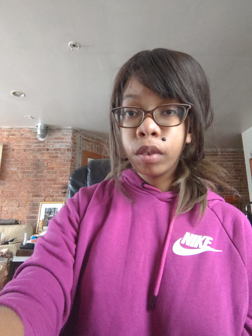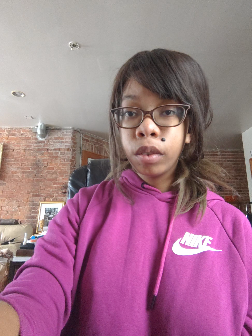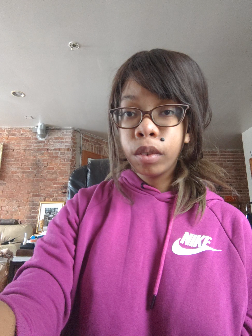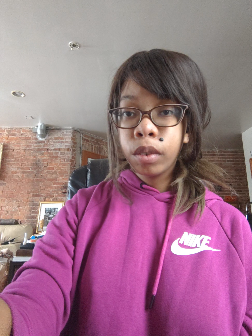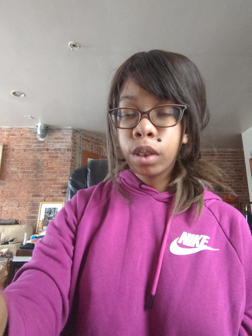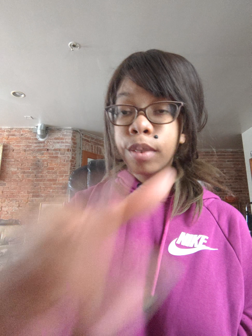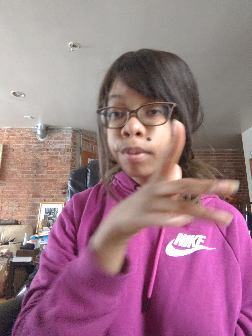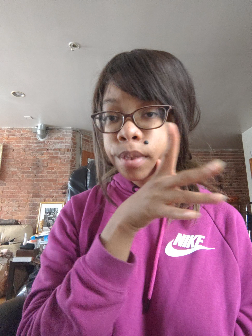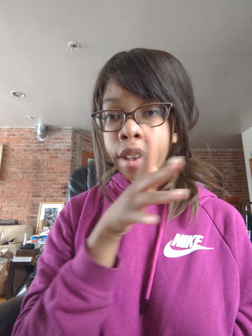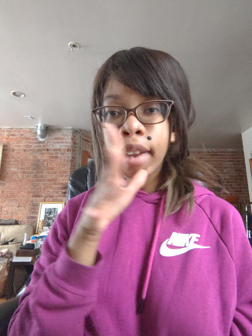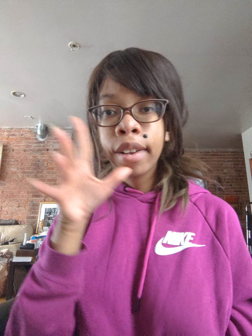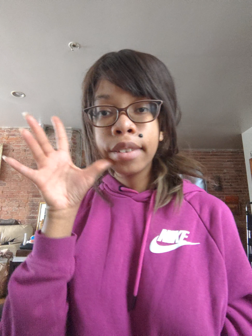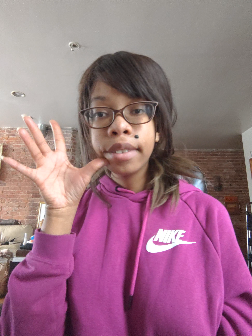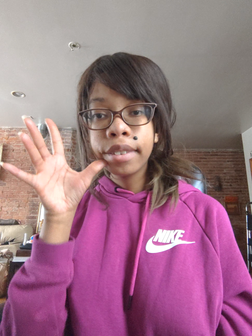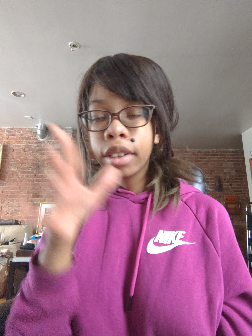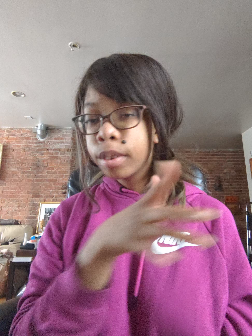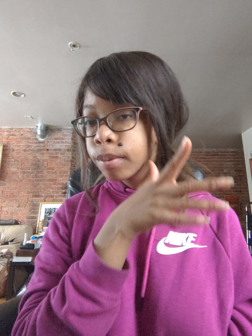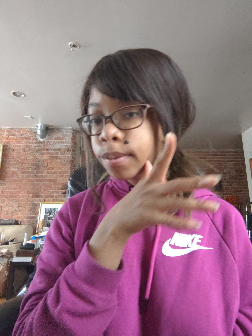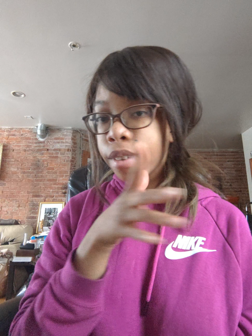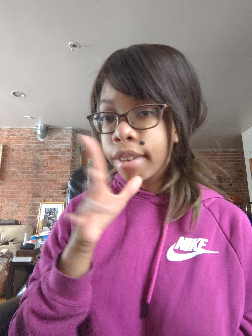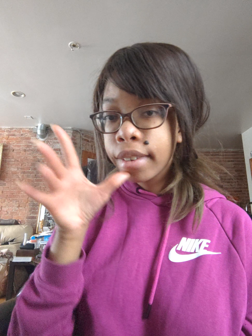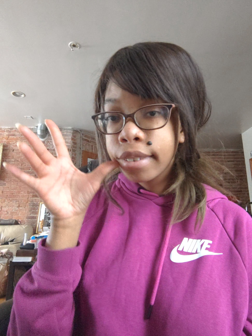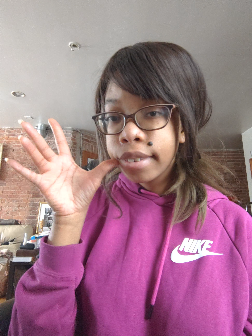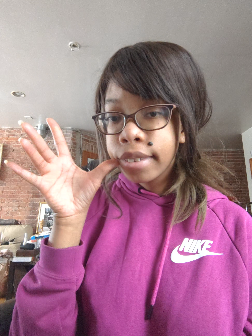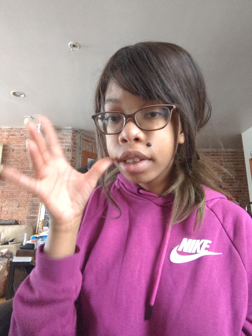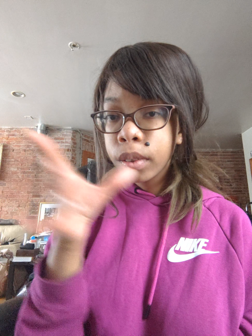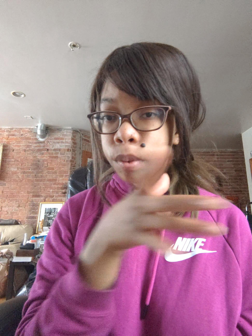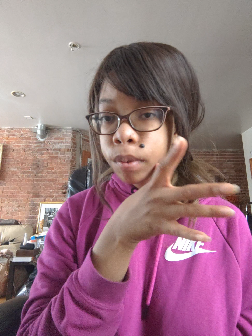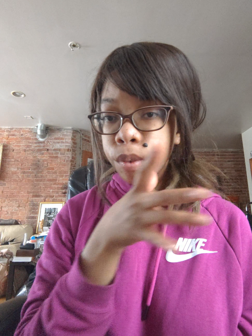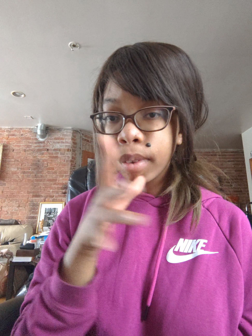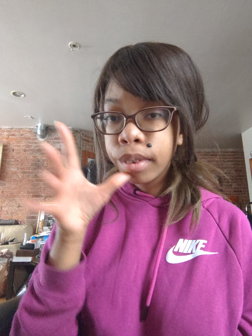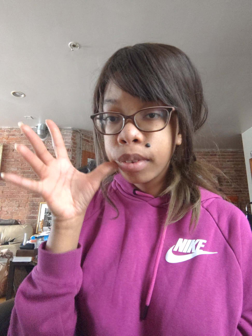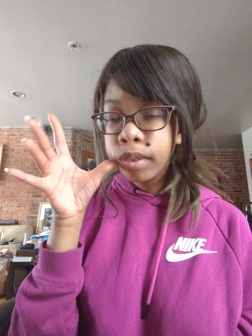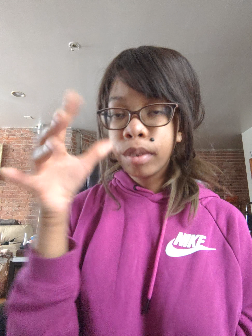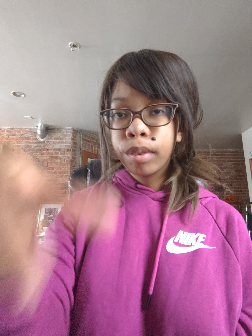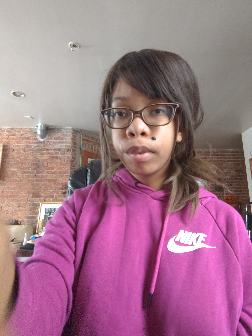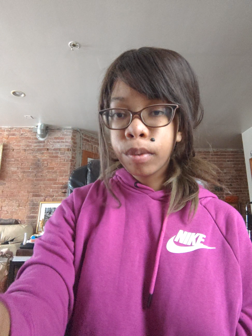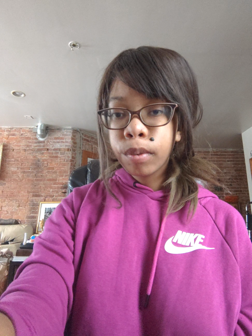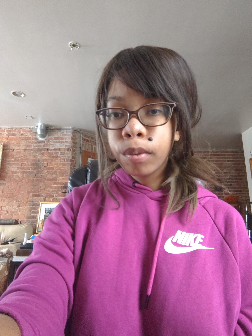farm